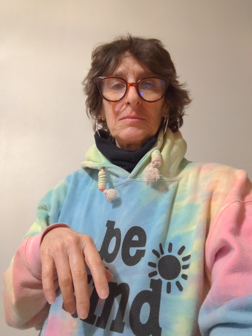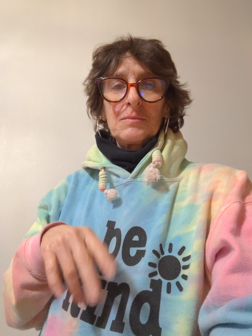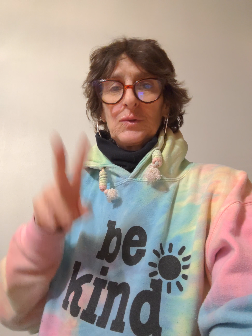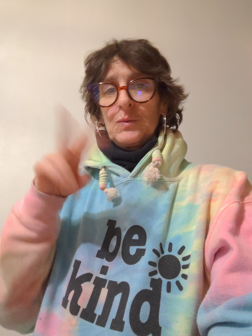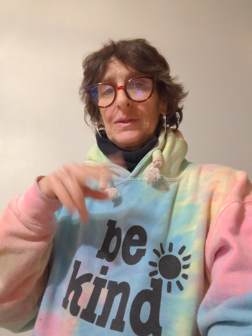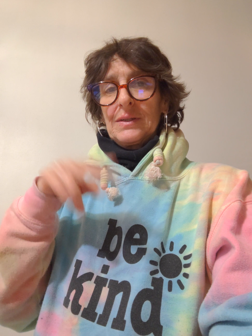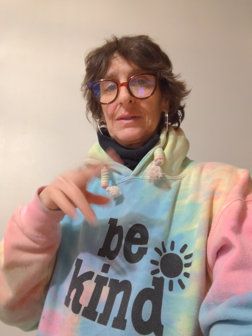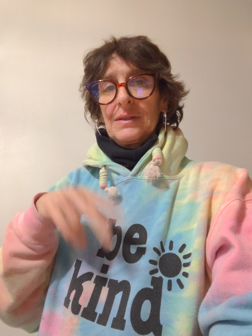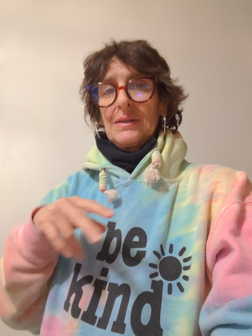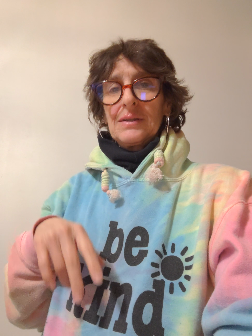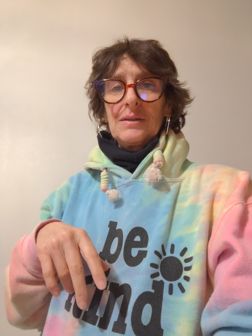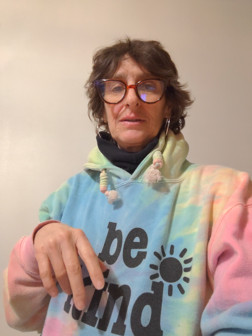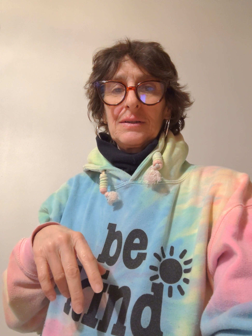read